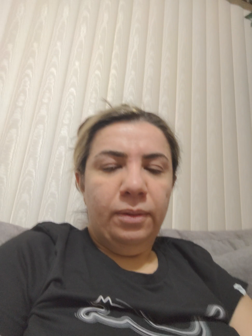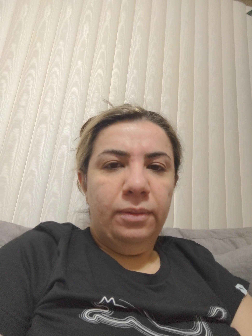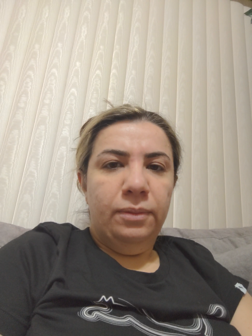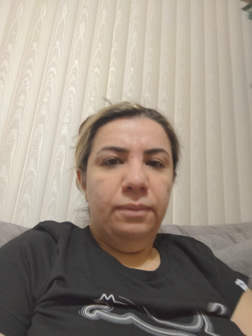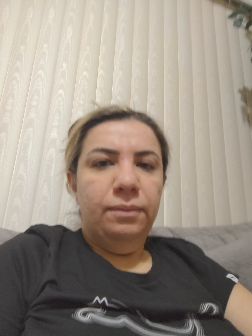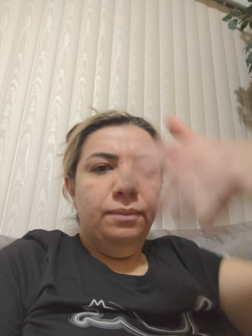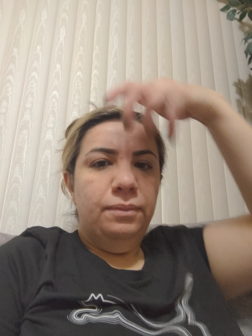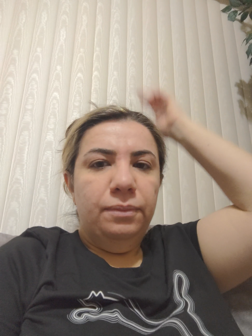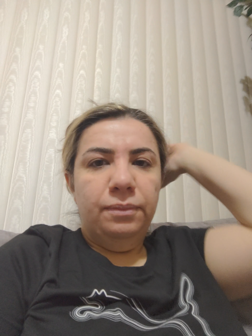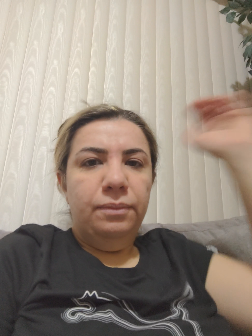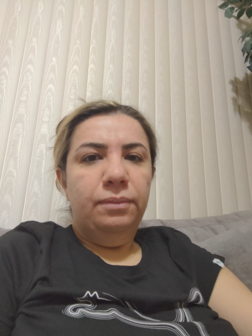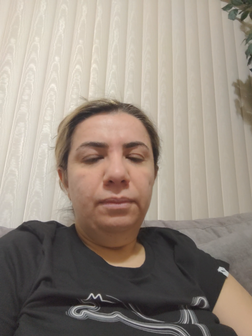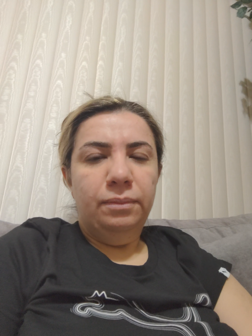lion